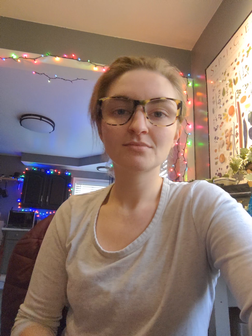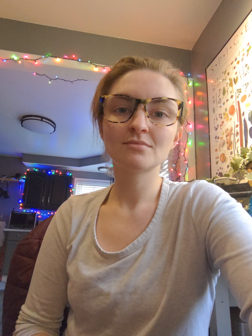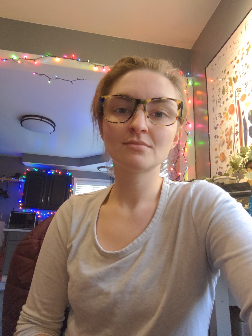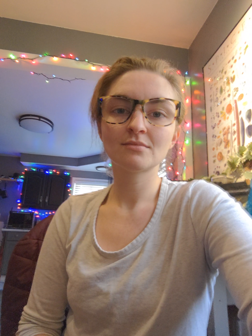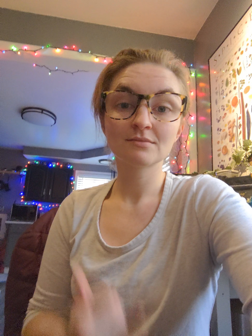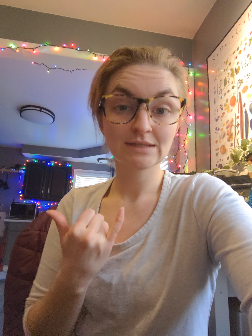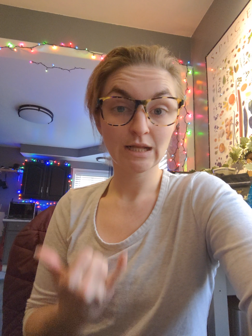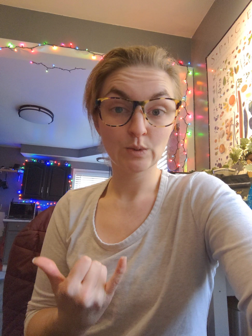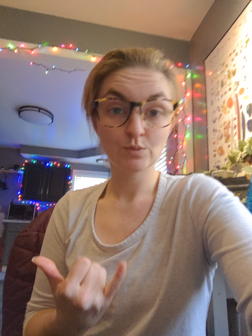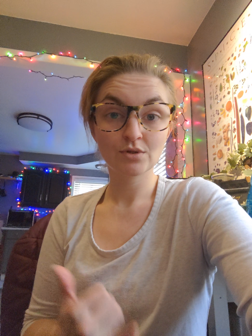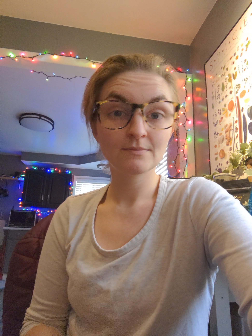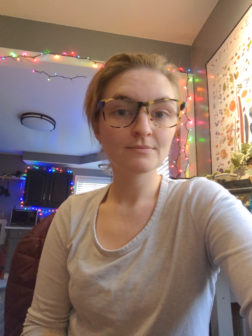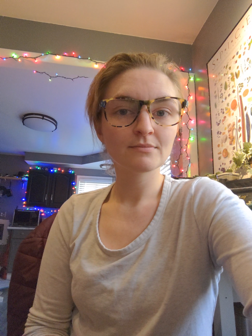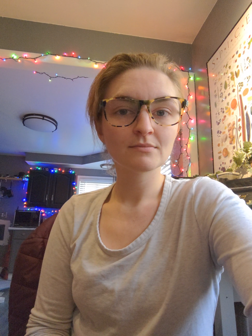now